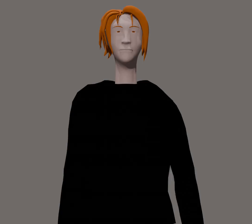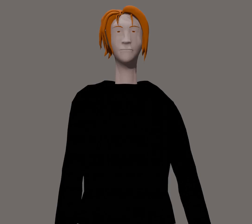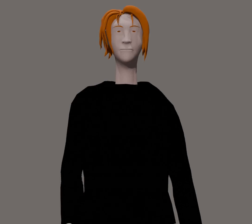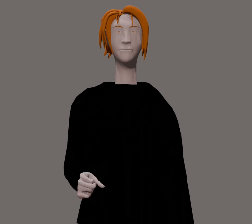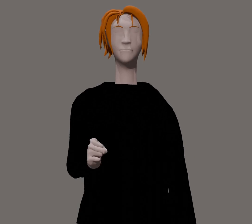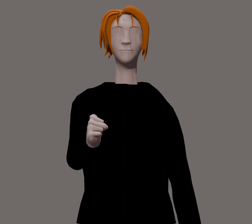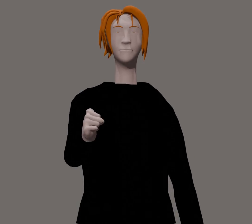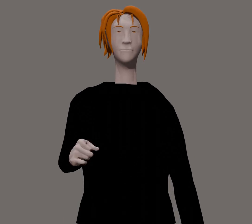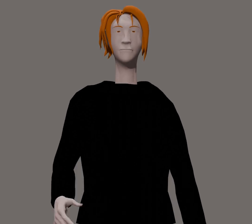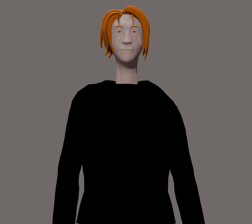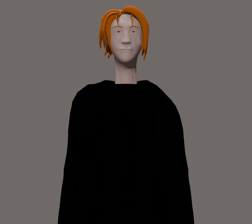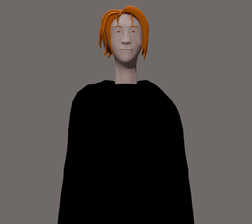Clench